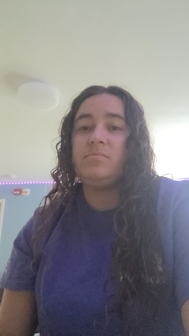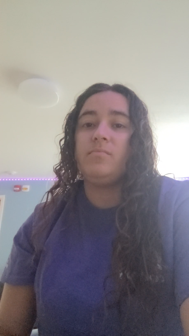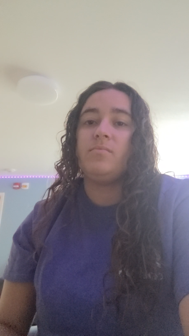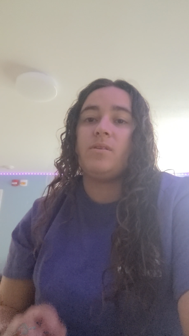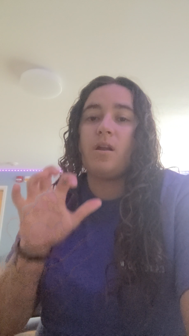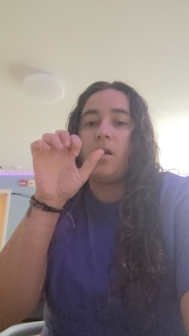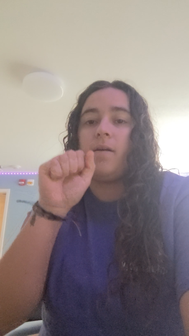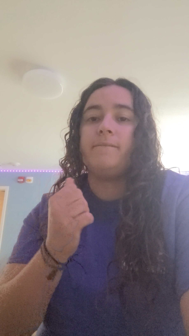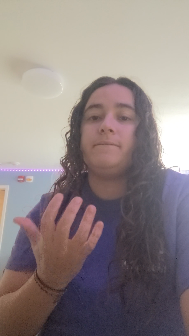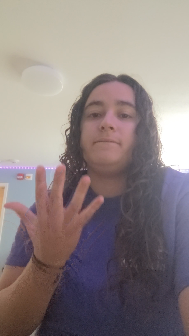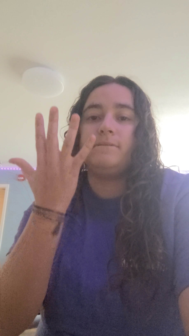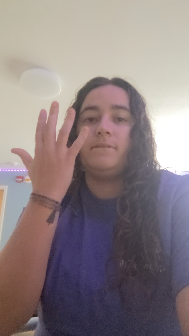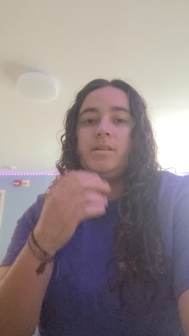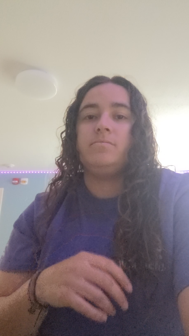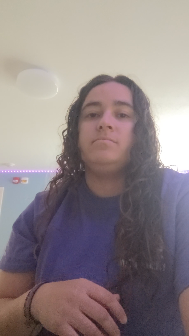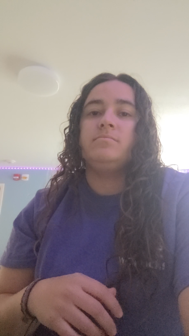gloves